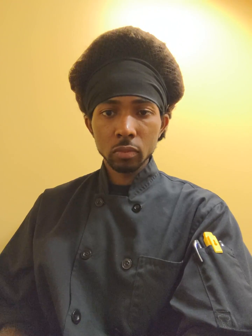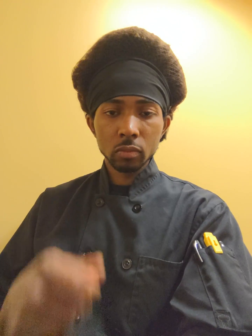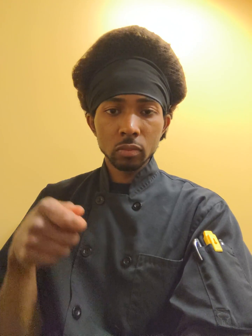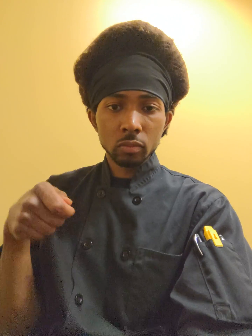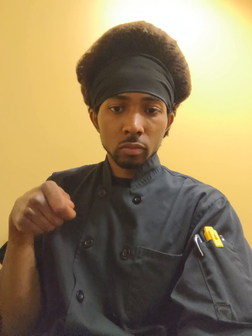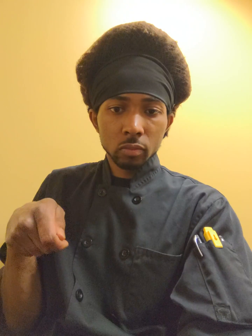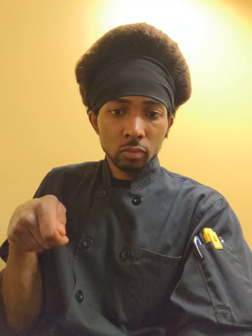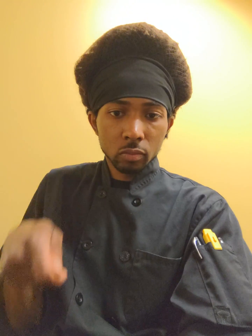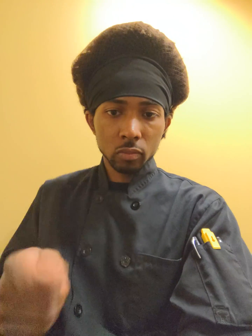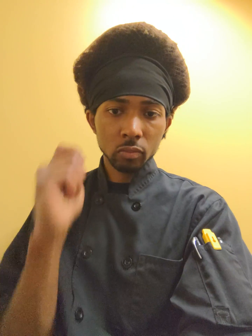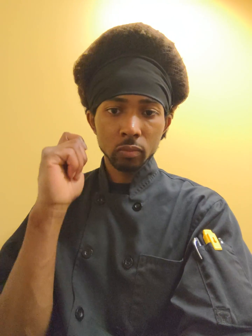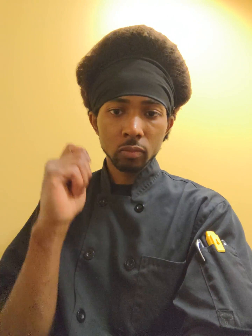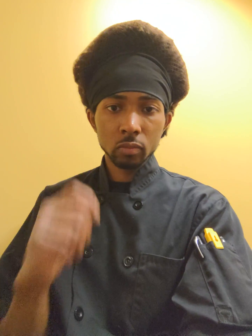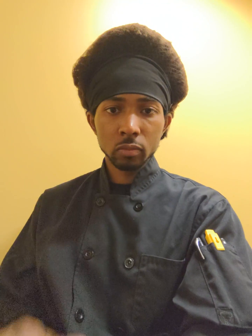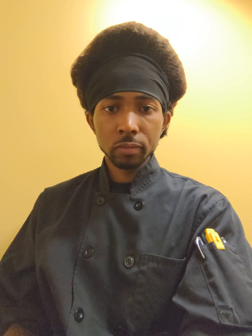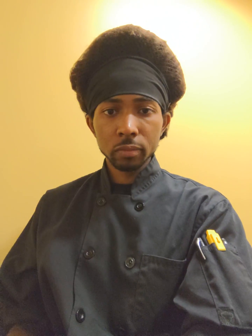shovel